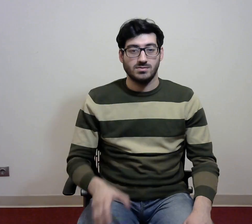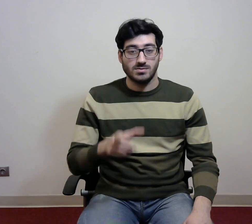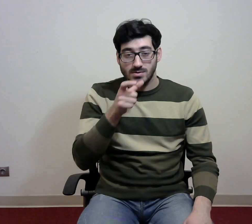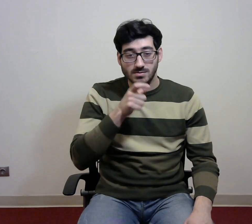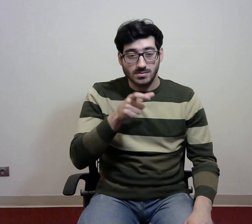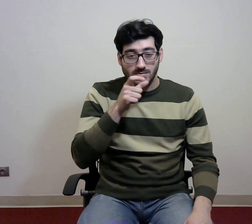dondurma